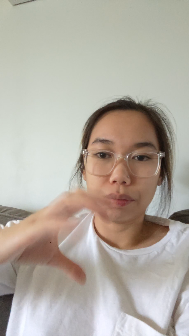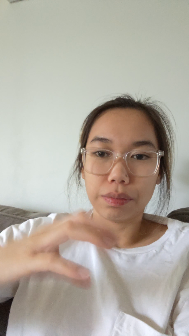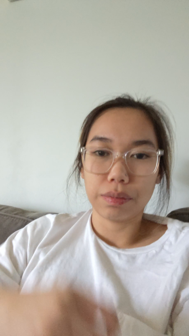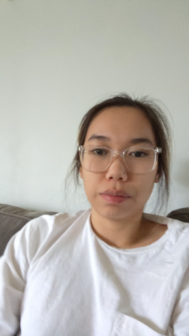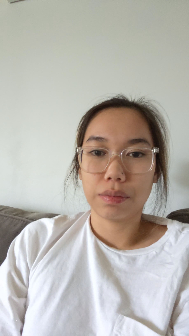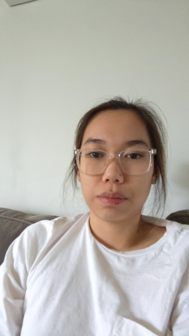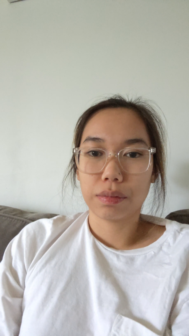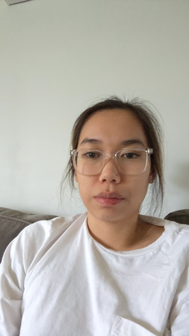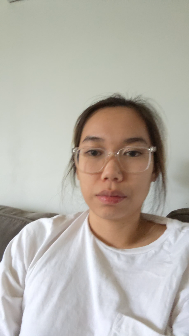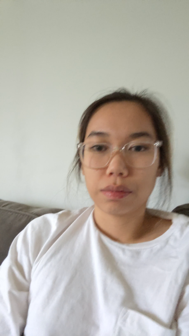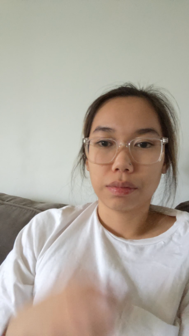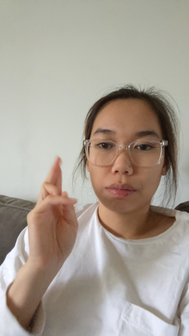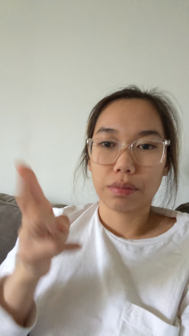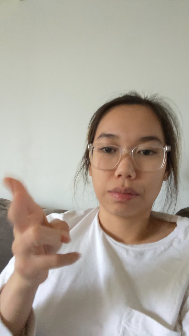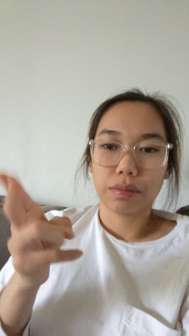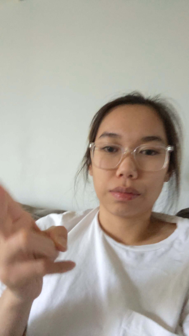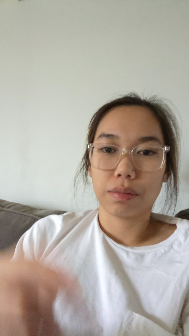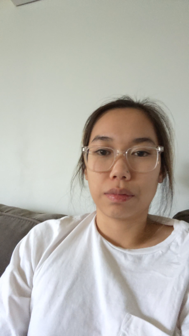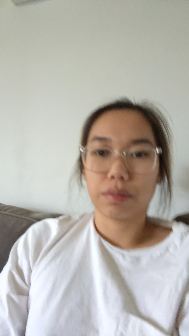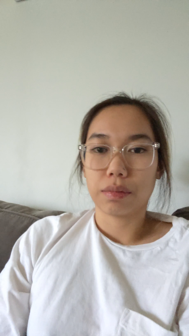hurry